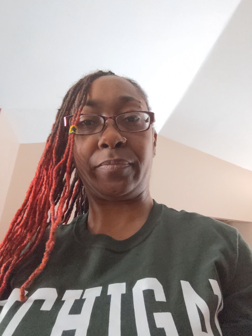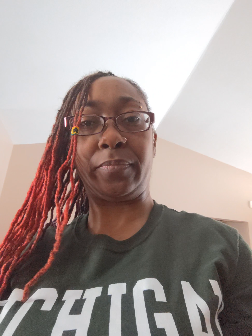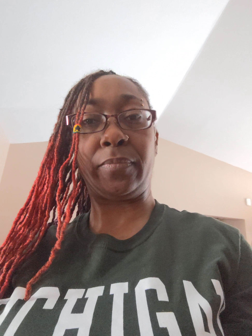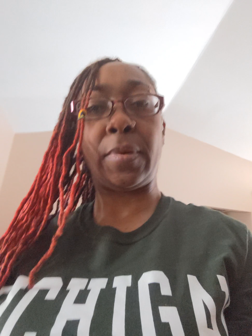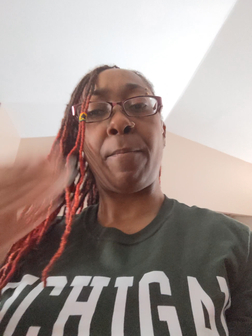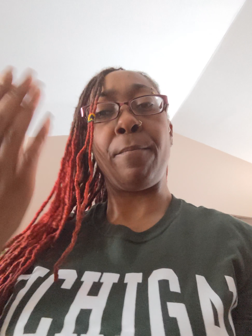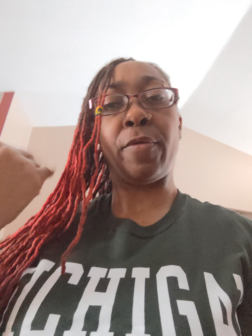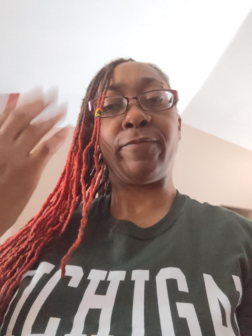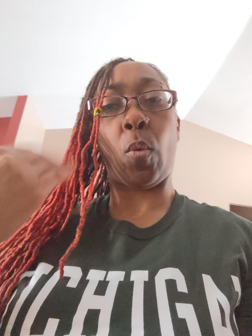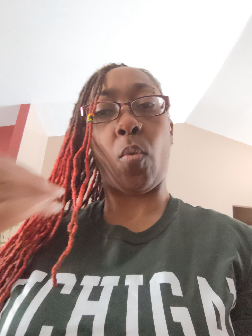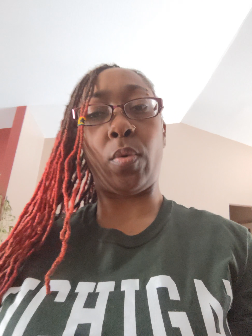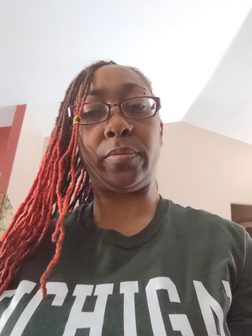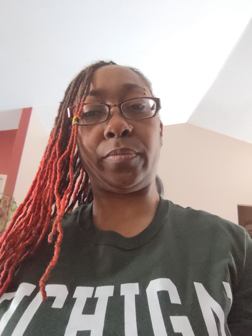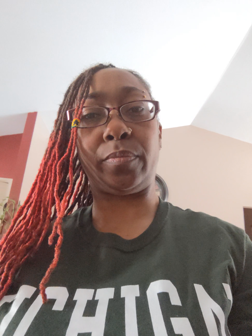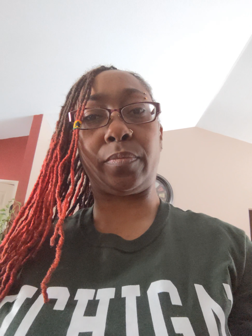before